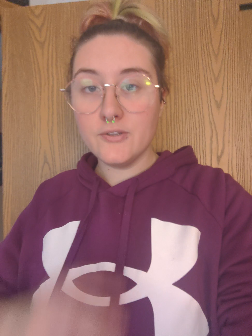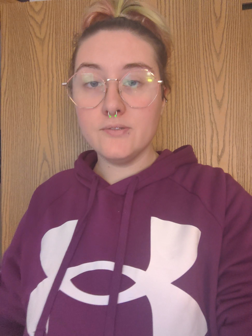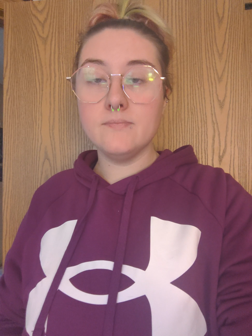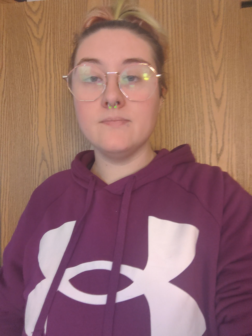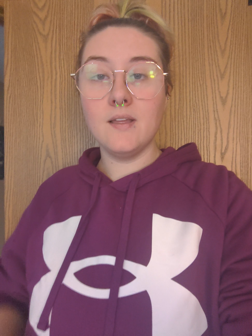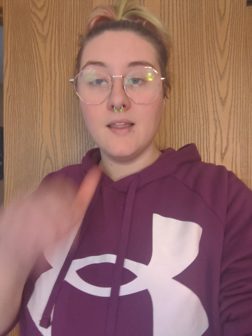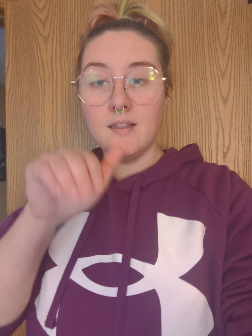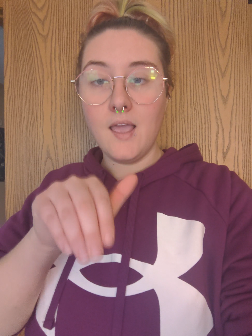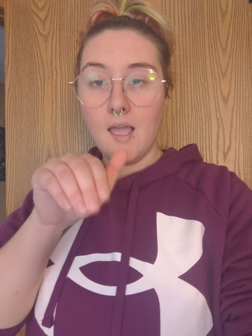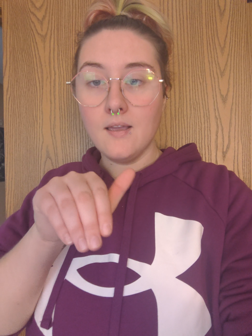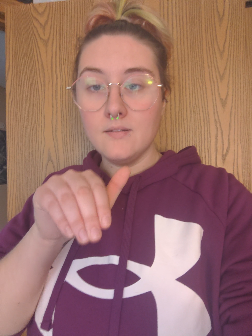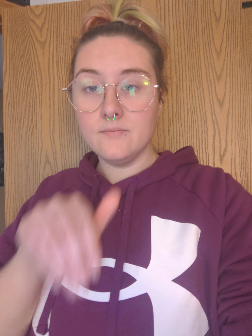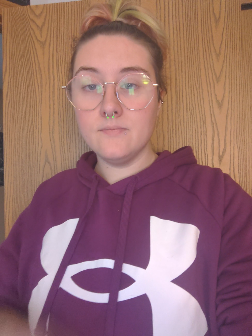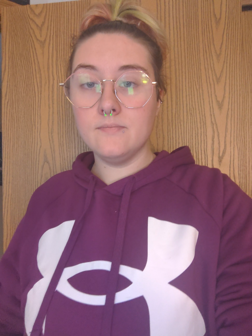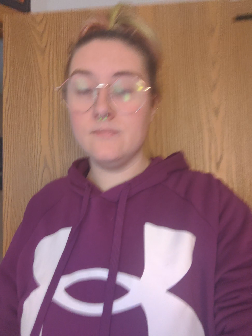night